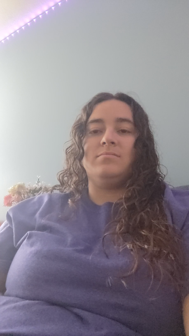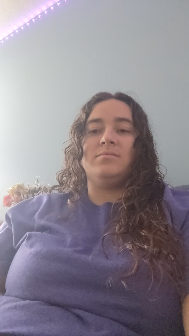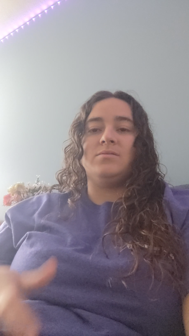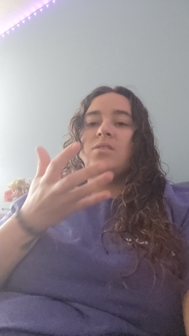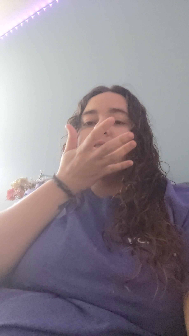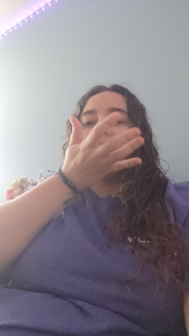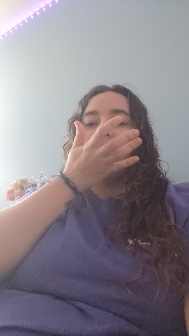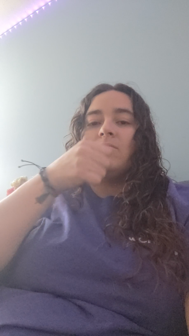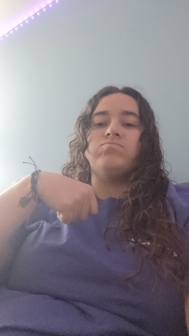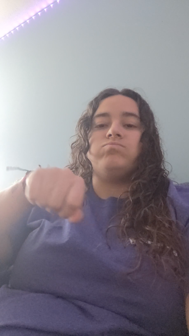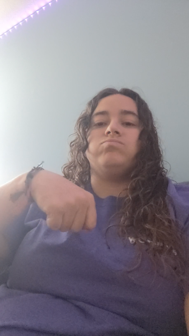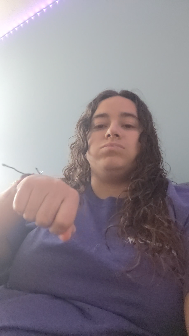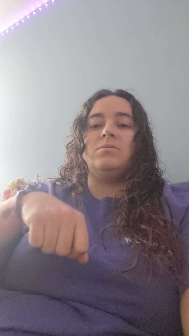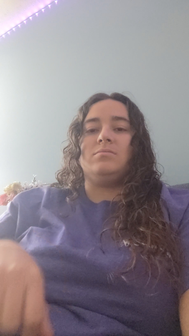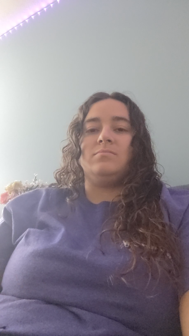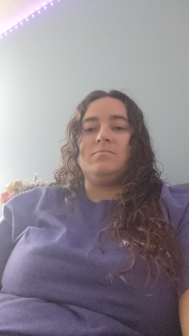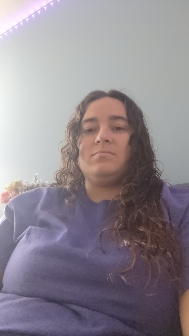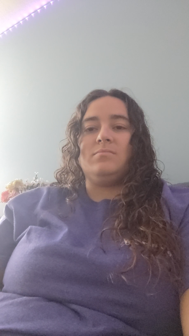lawn mower